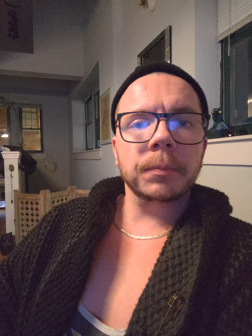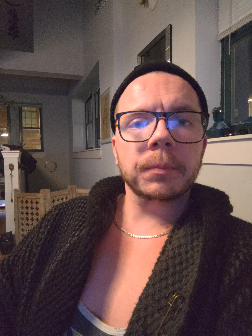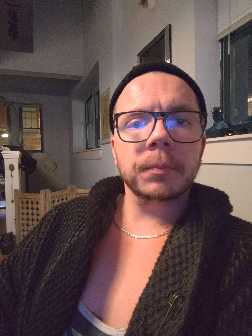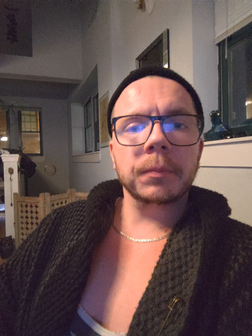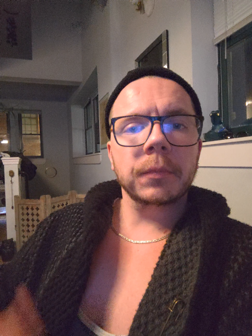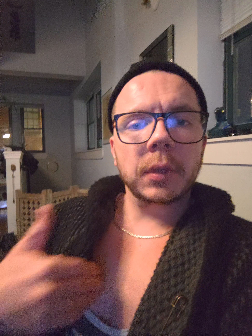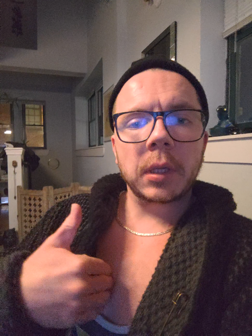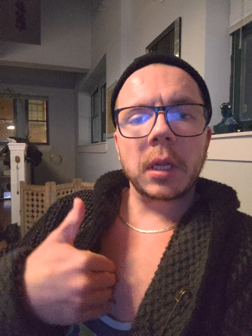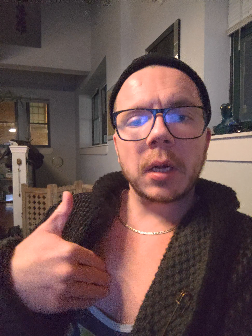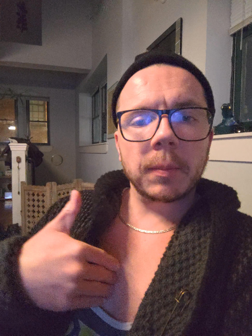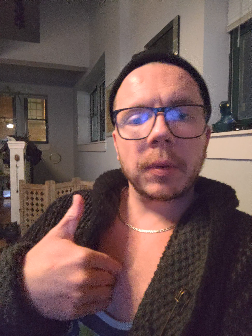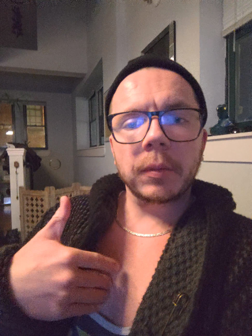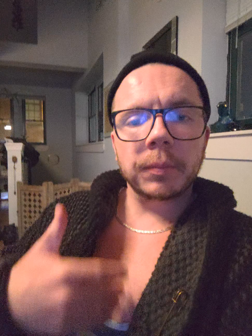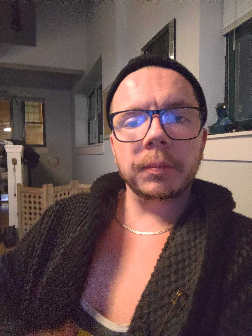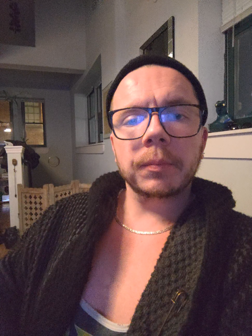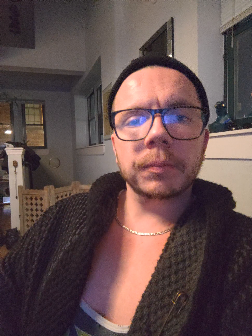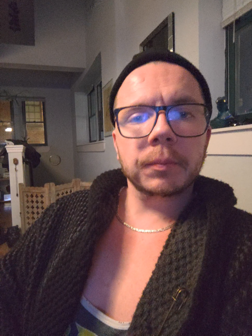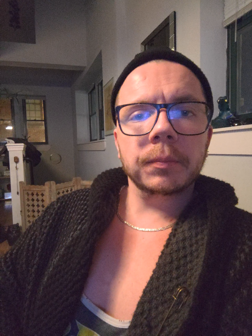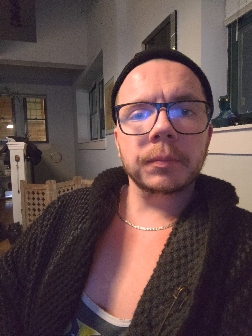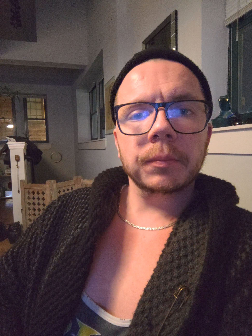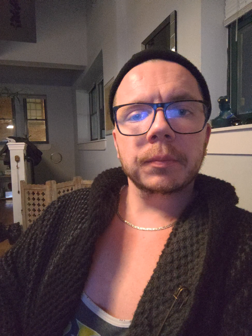animal